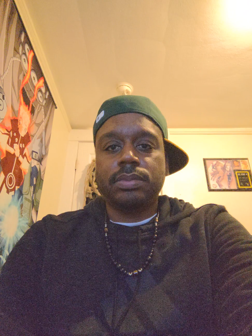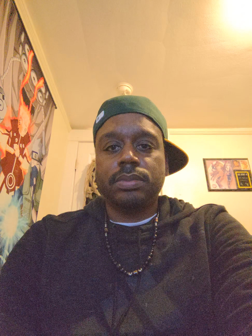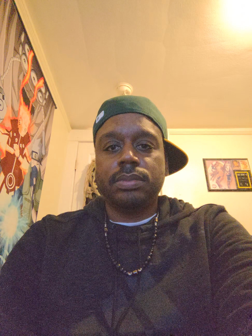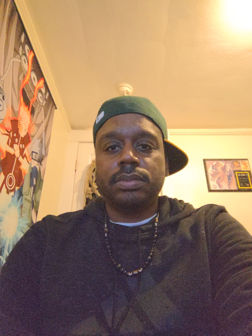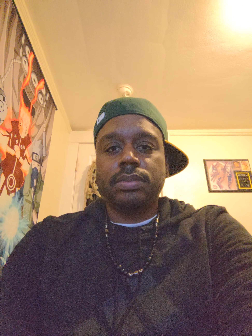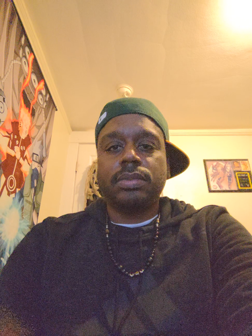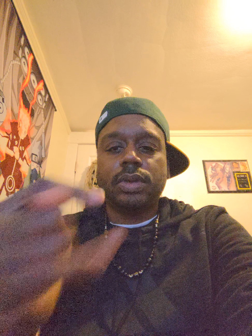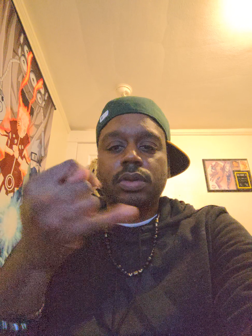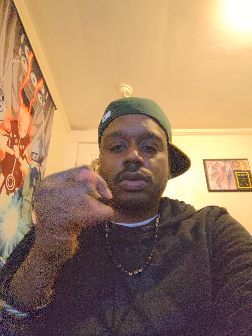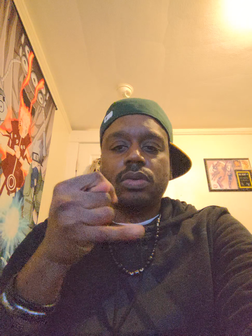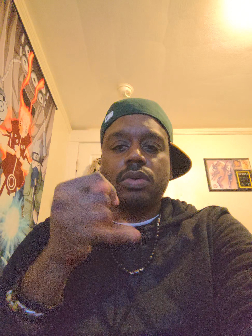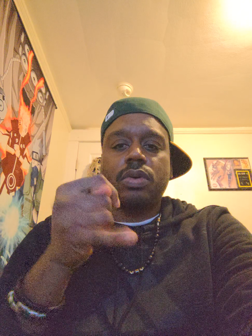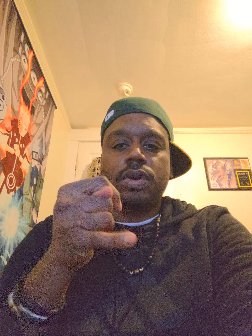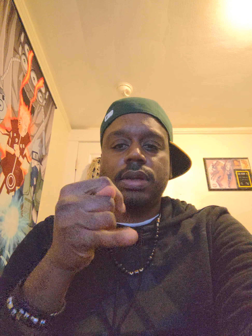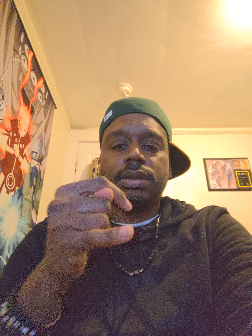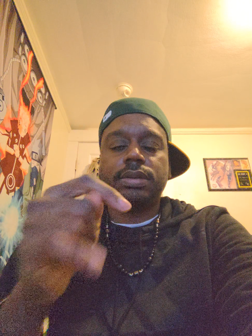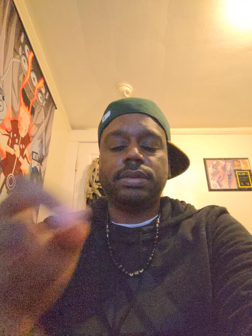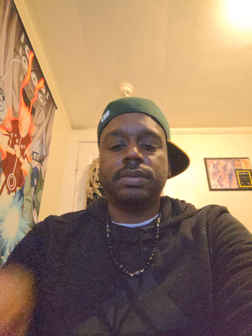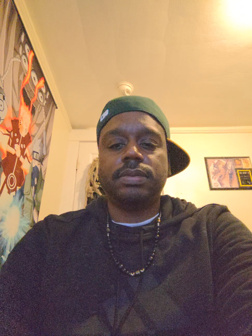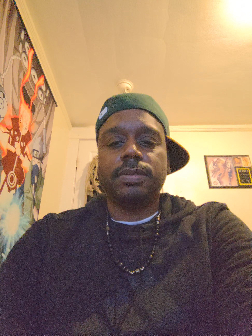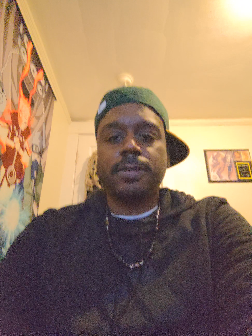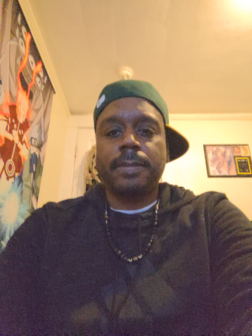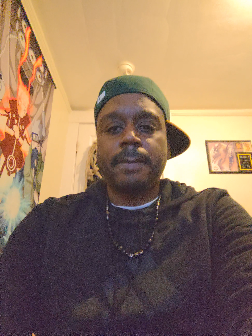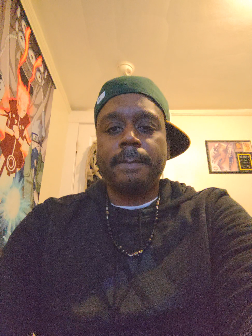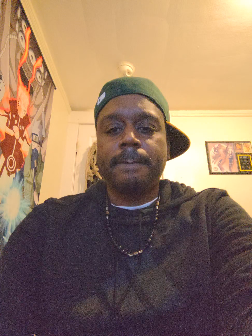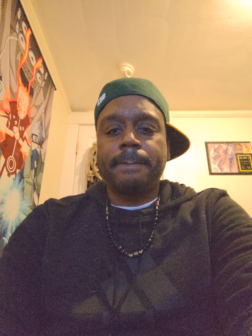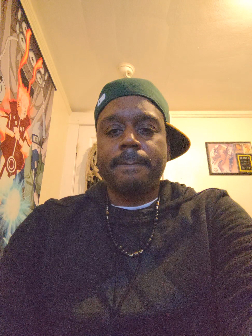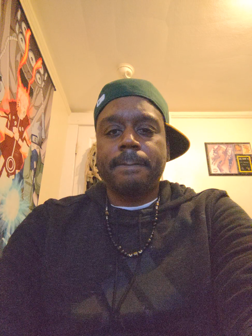toy